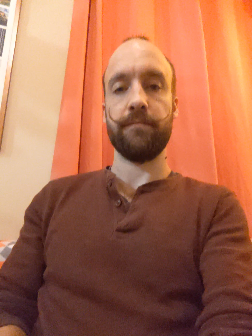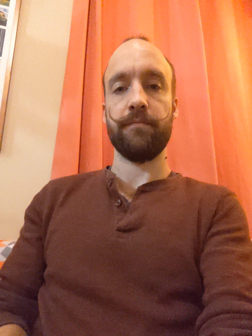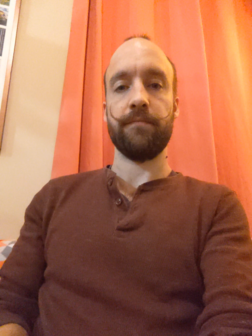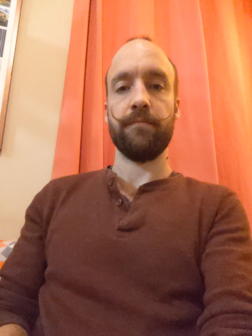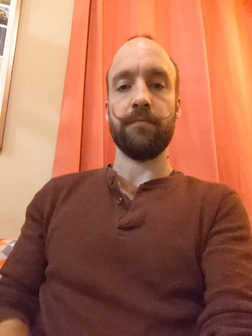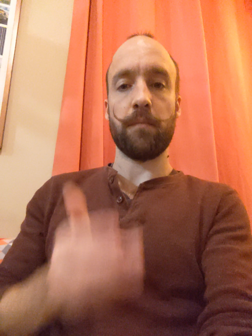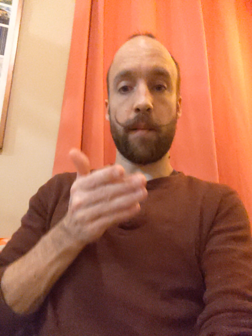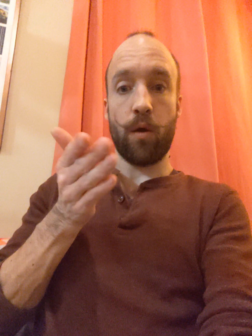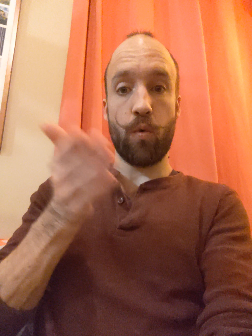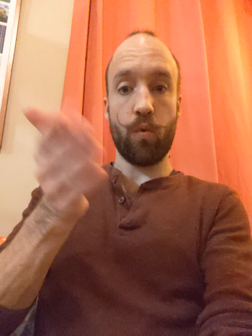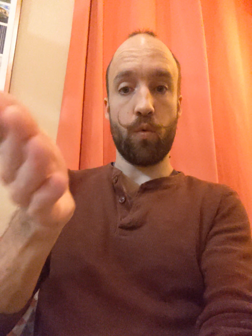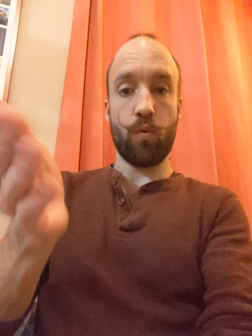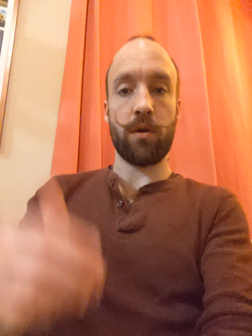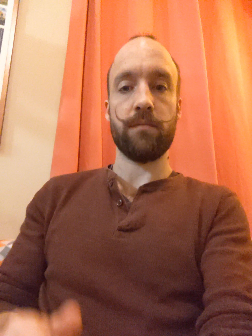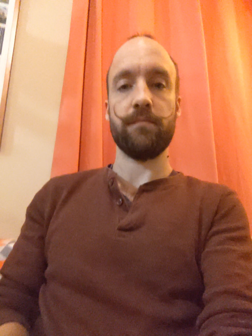boat